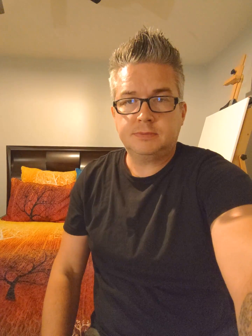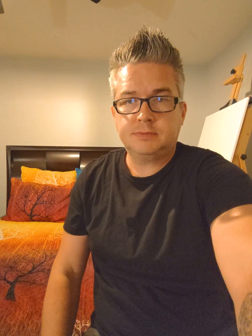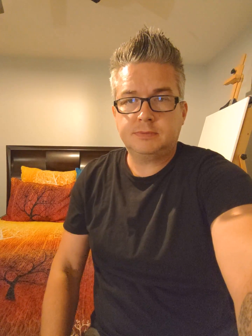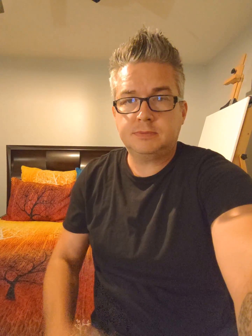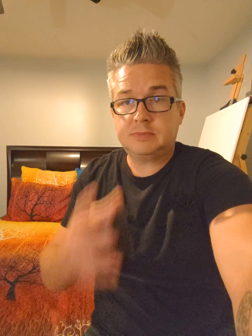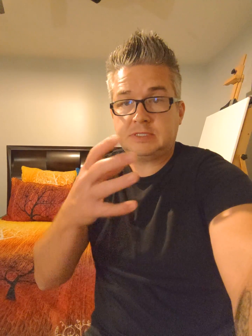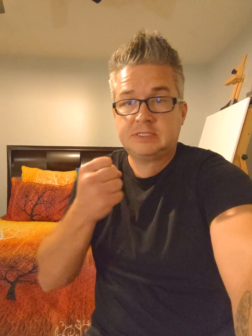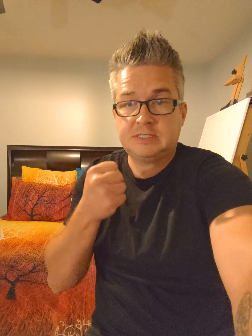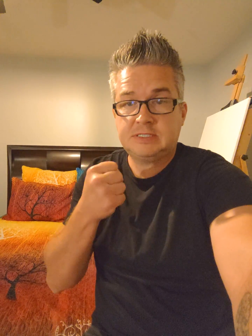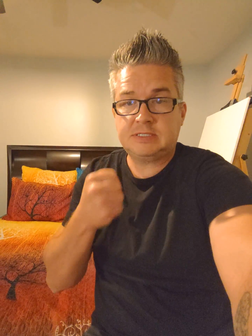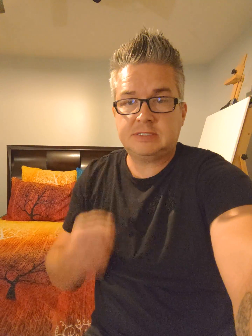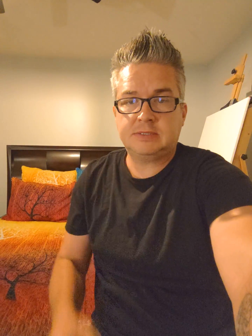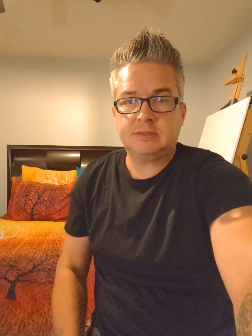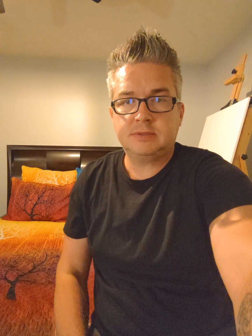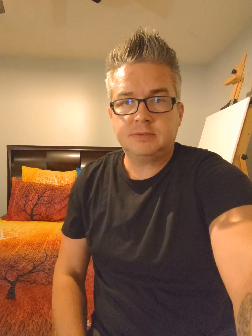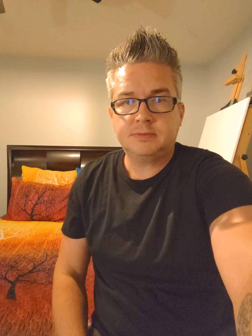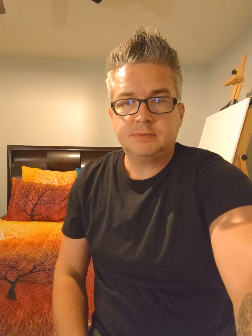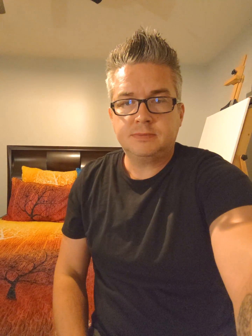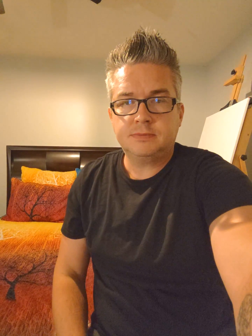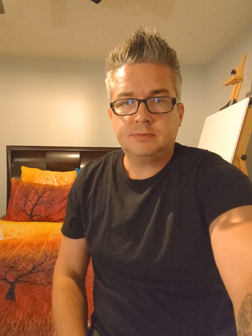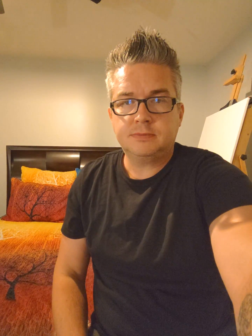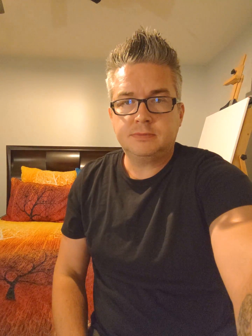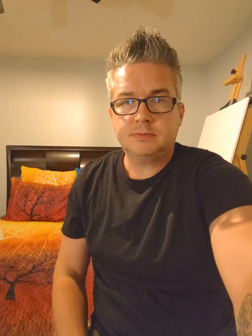get